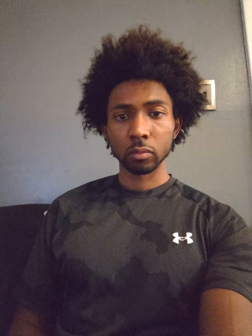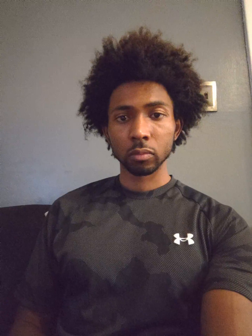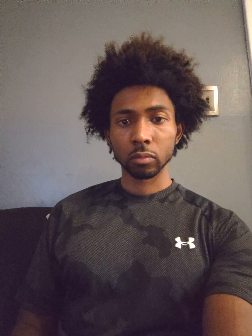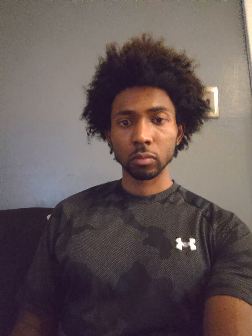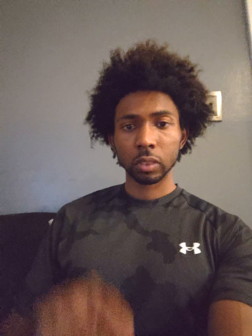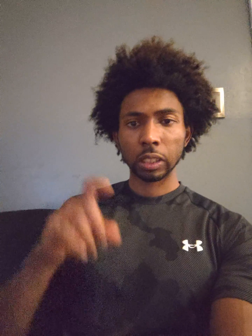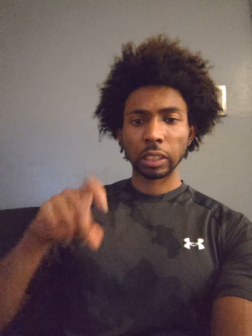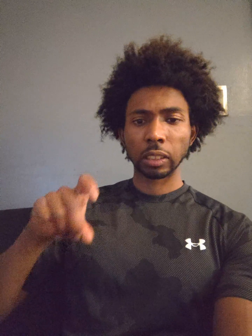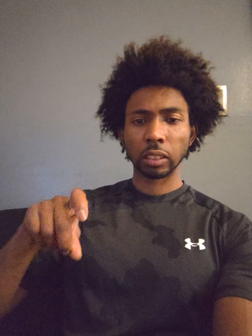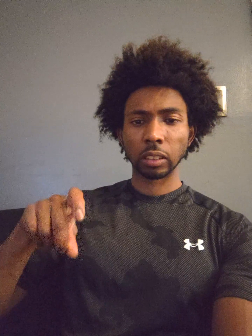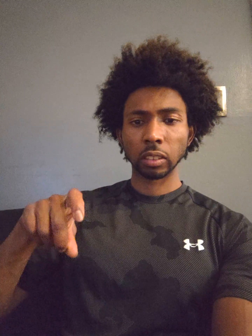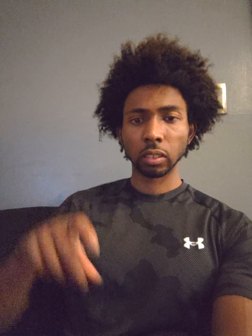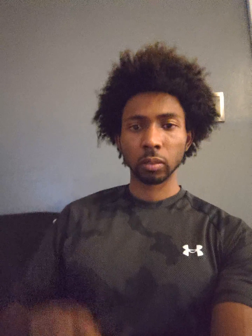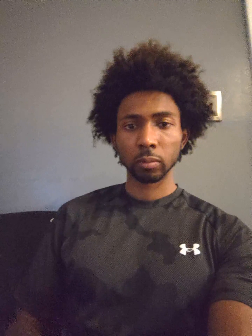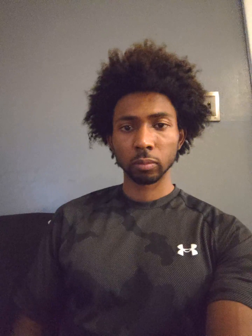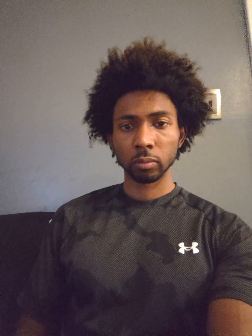need